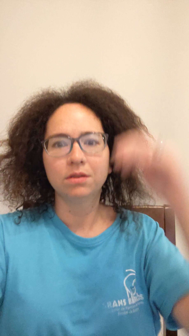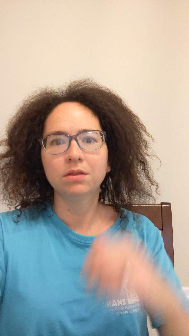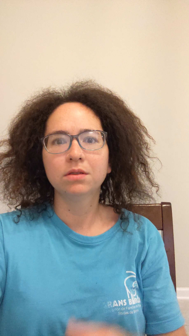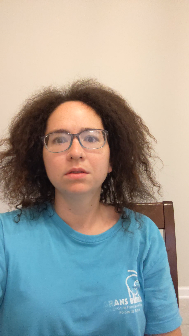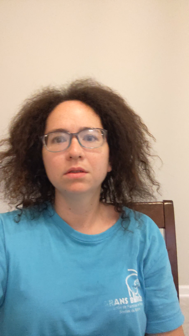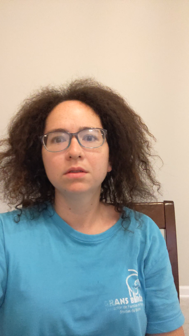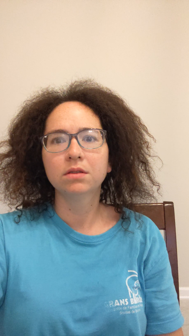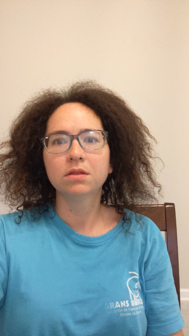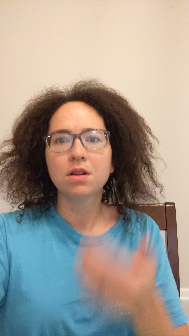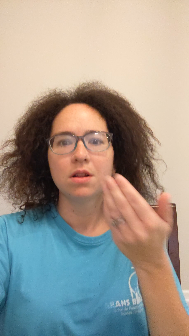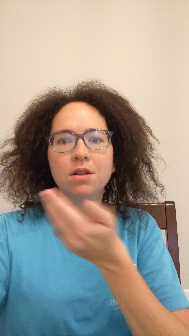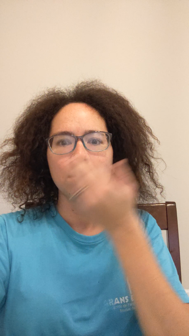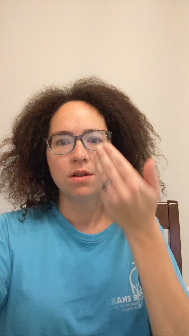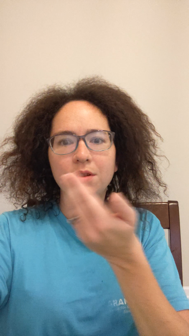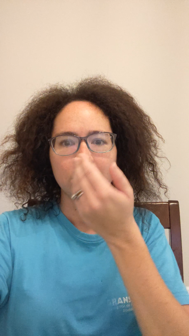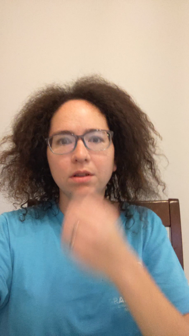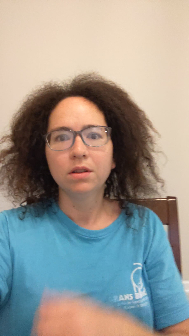new